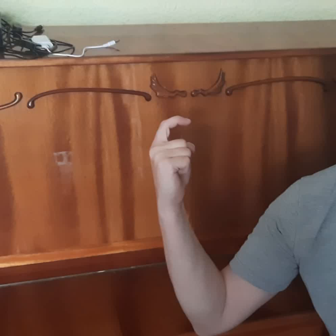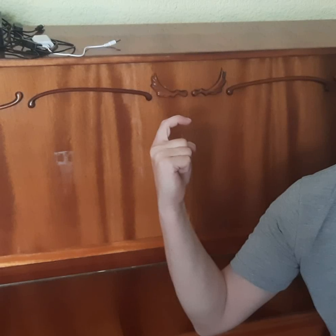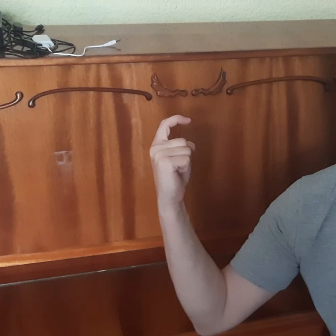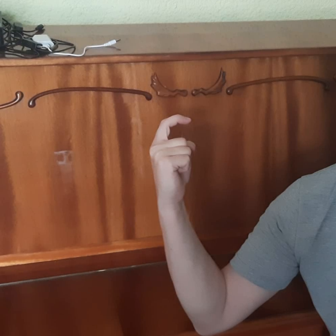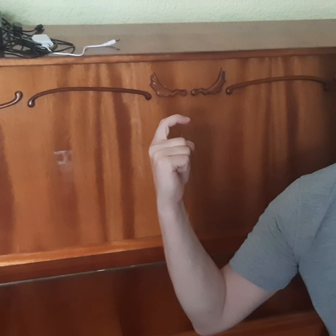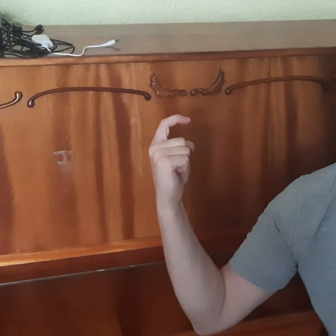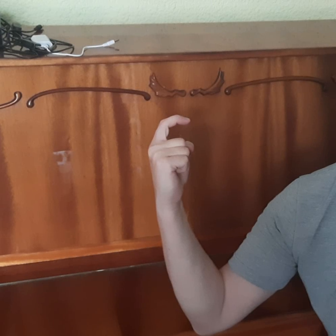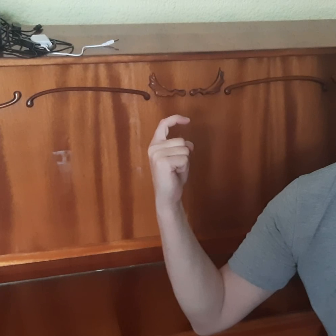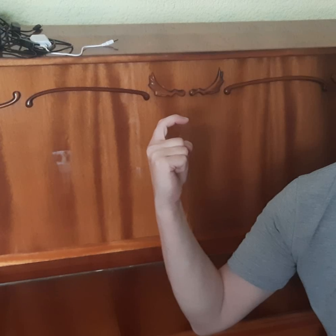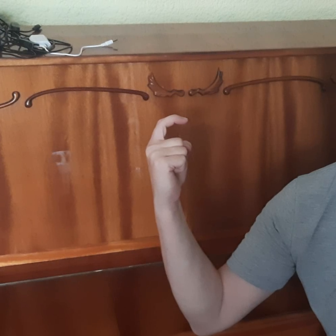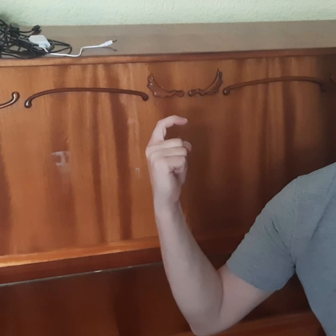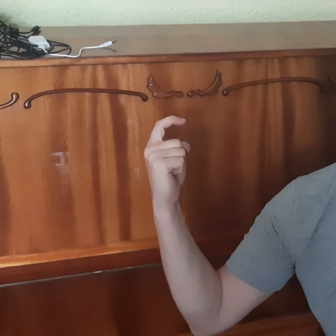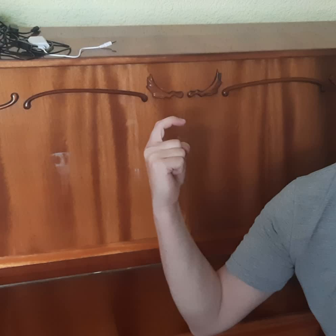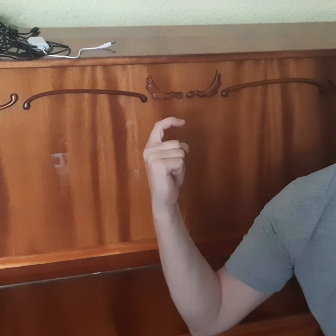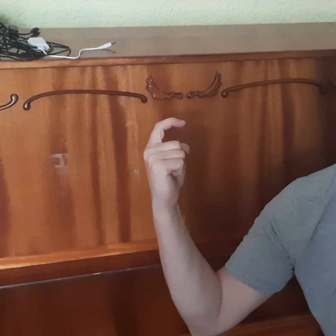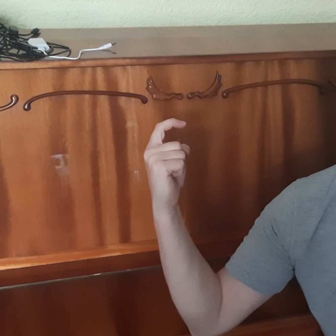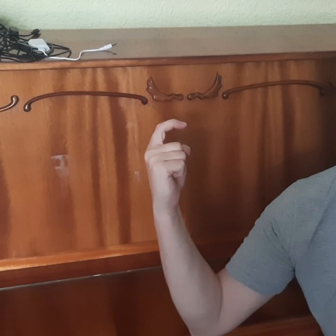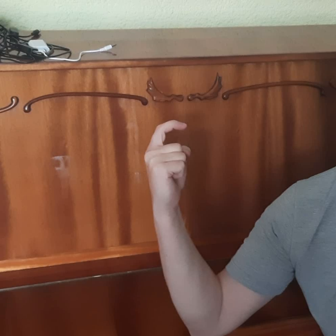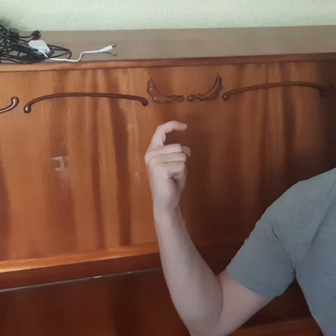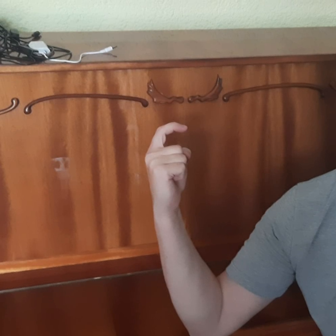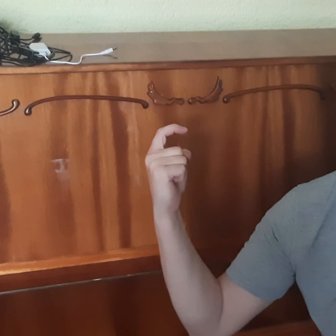Х